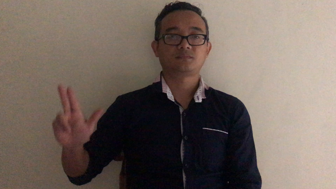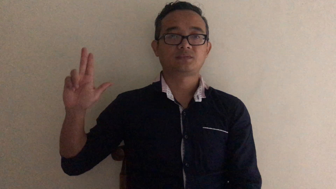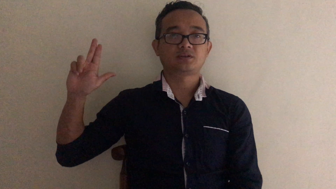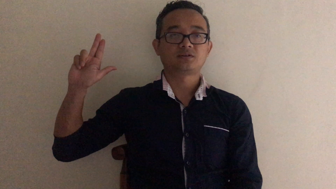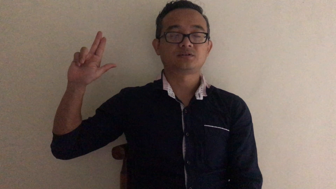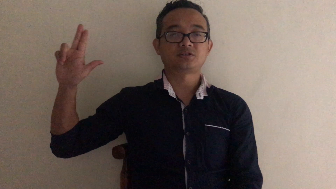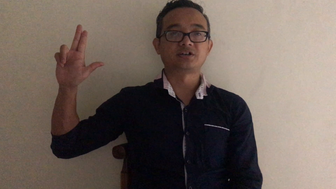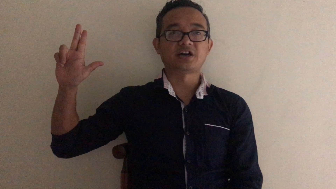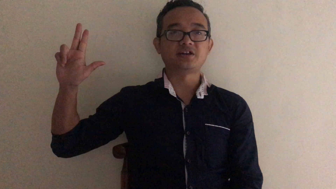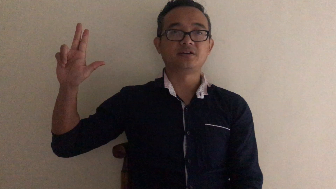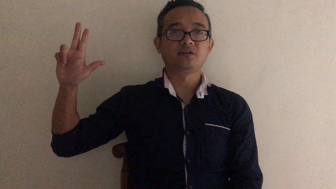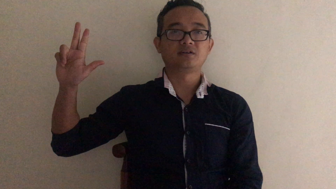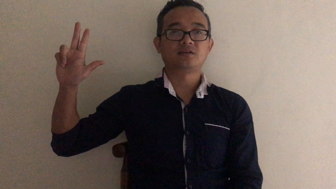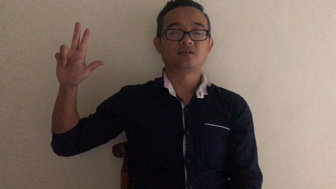इ